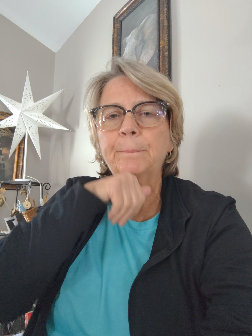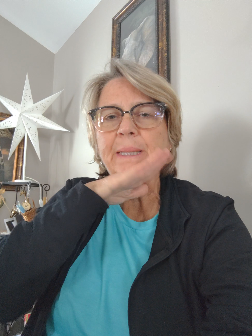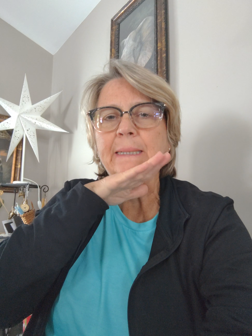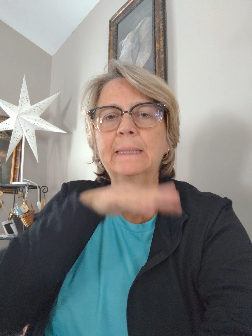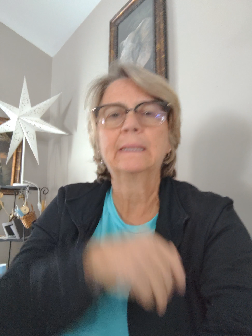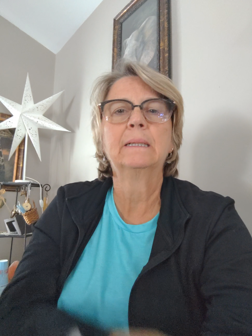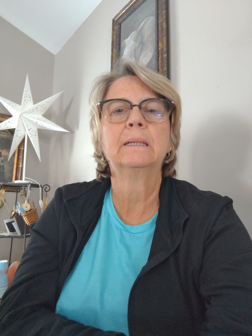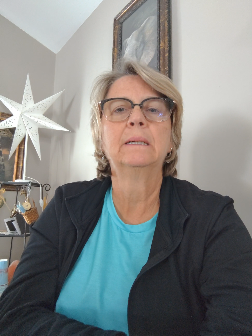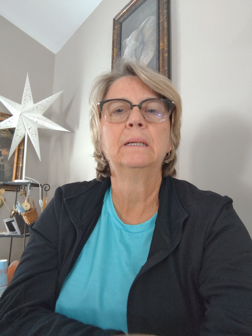pig